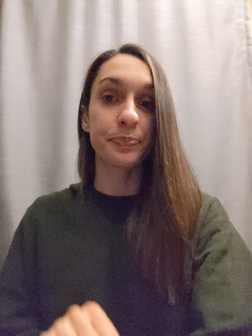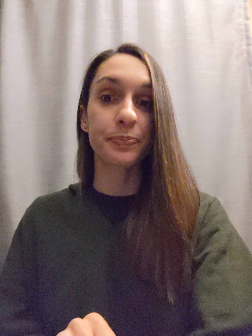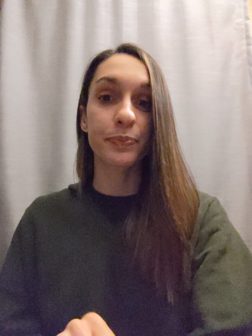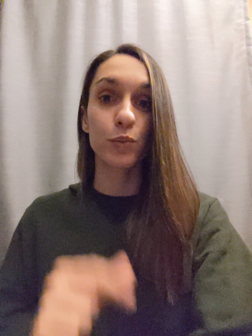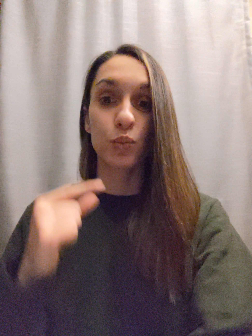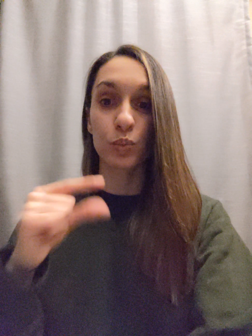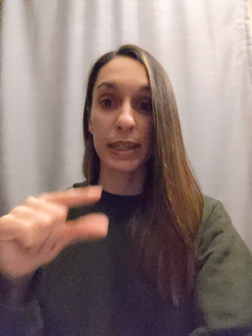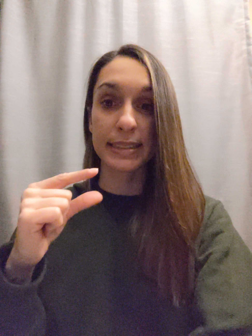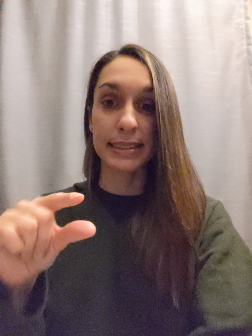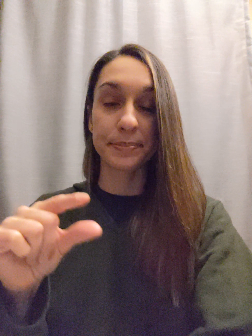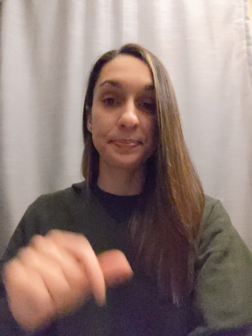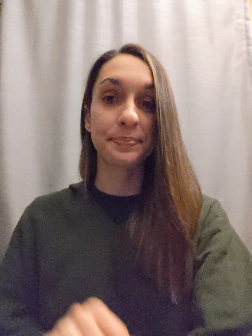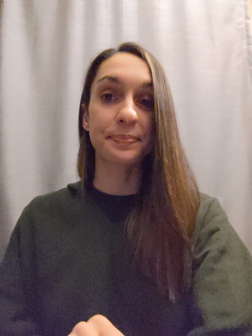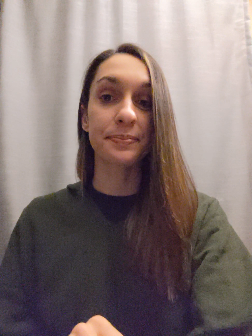green